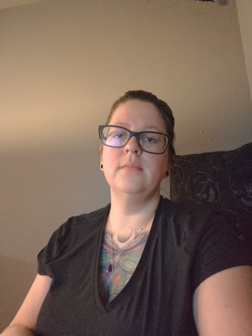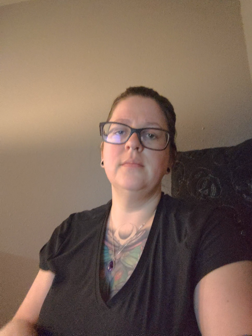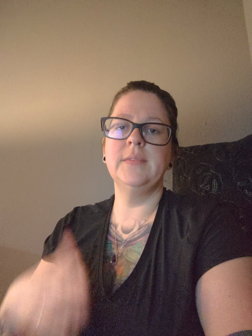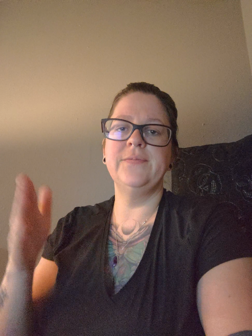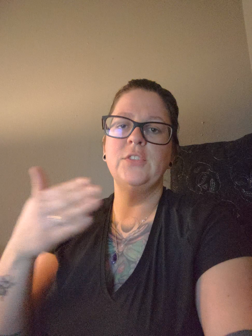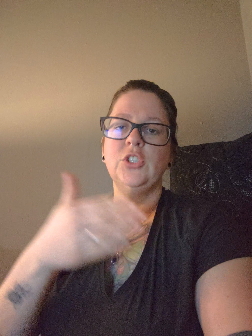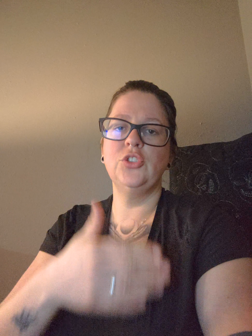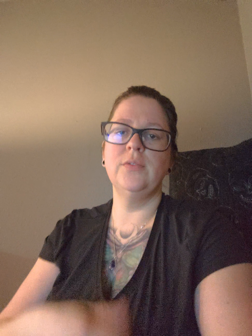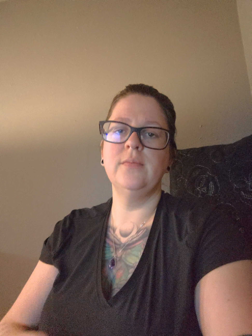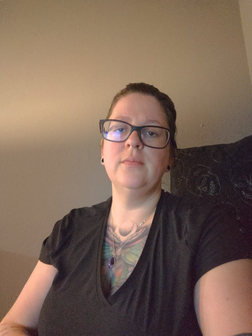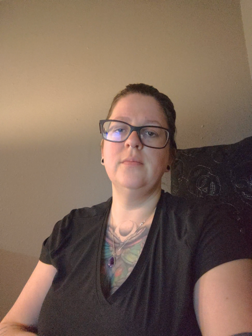fish